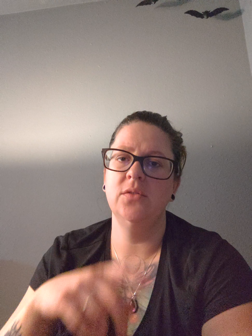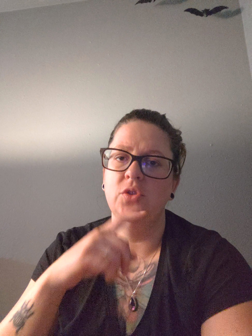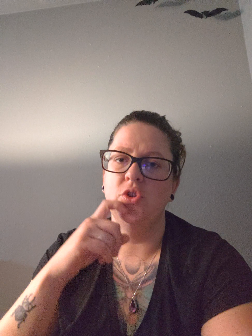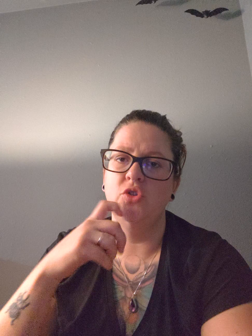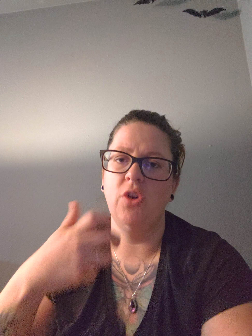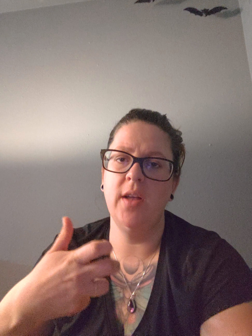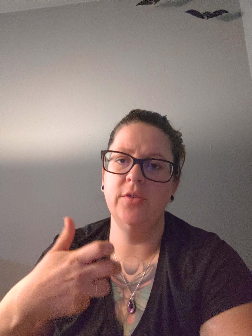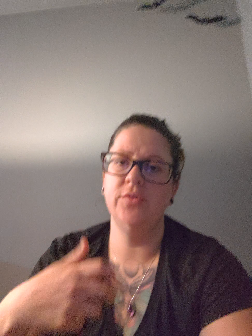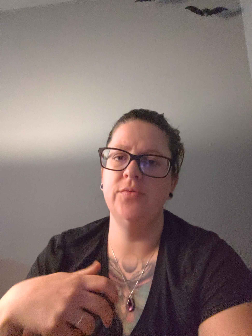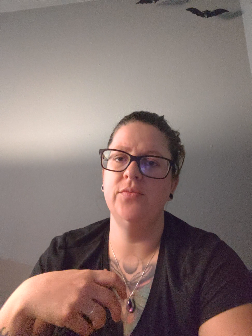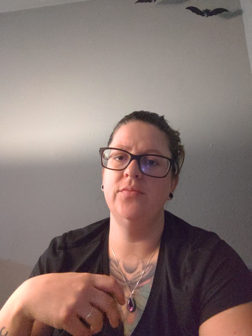dryer